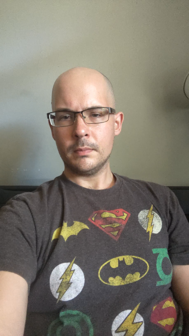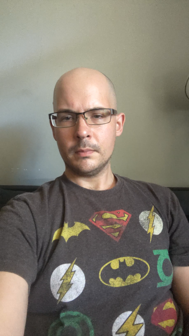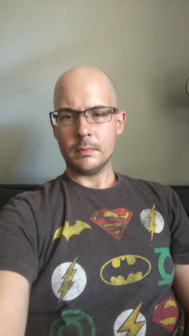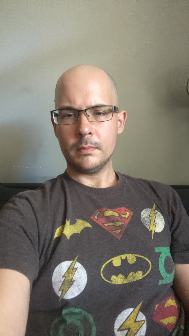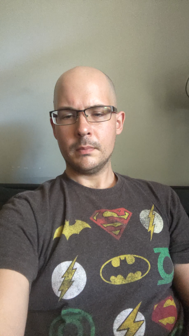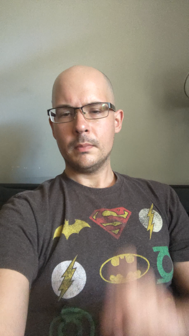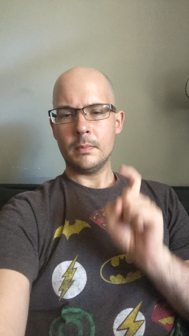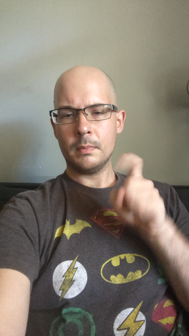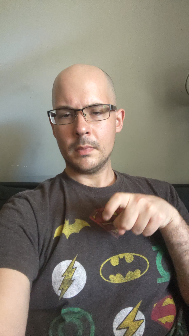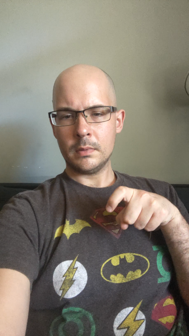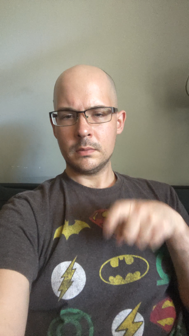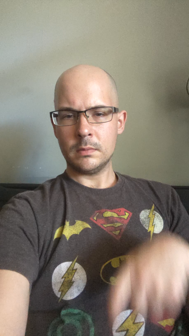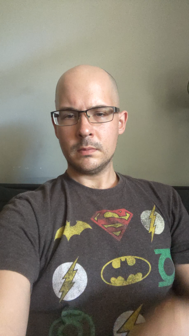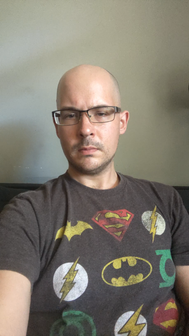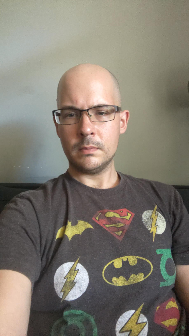must